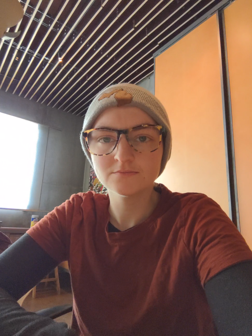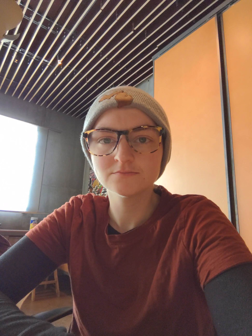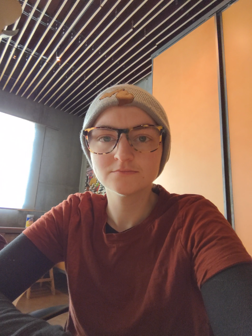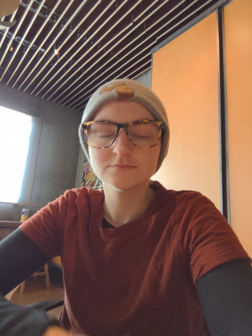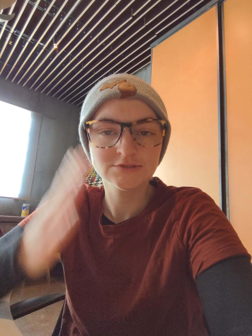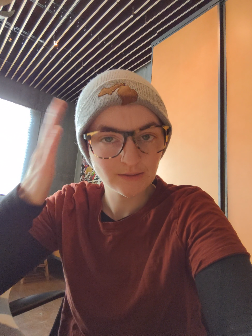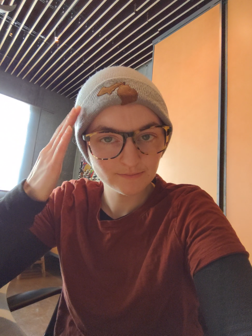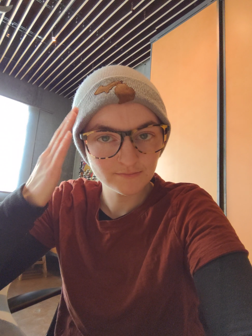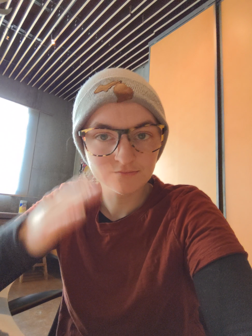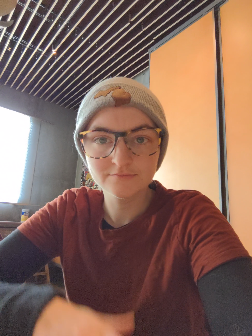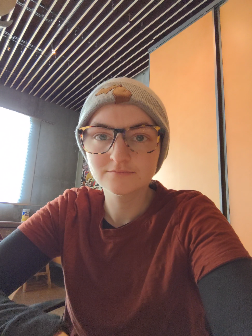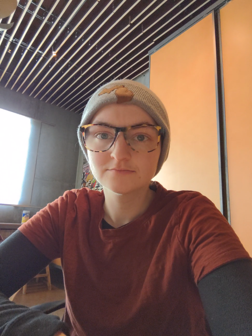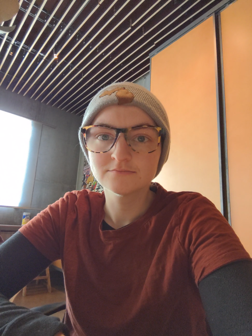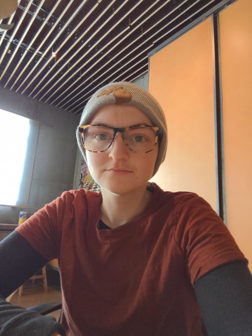hat